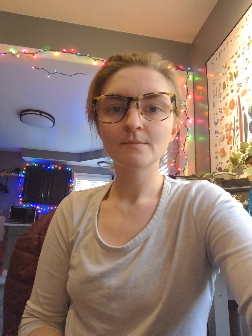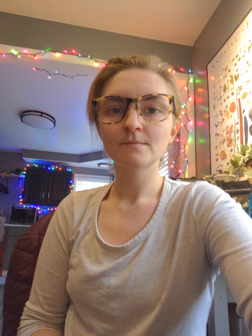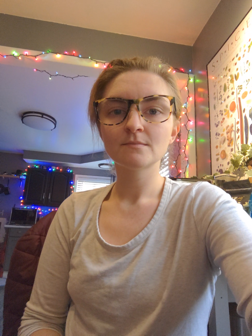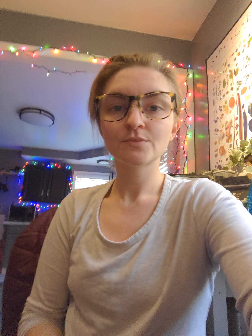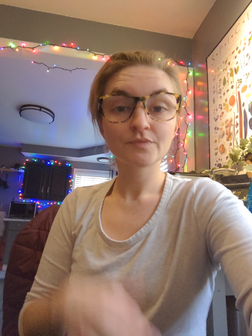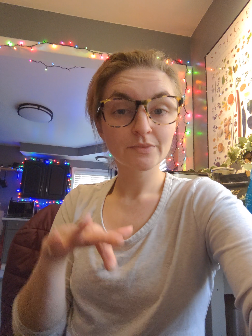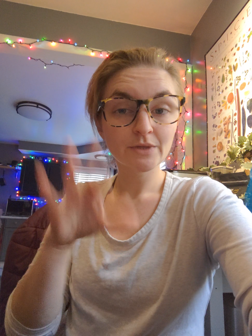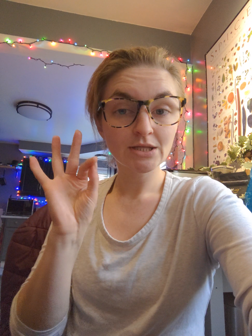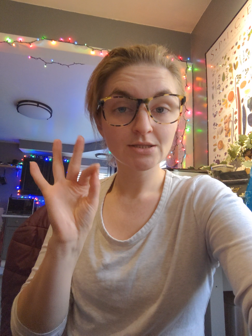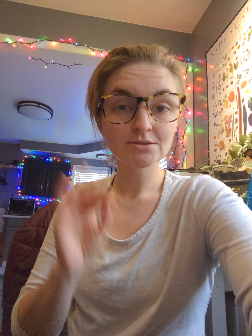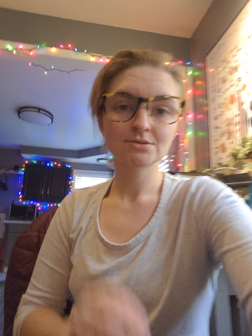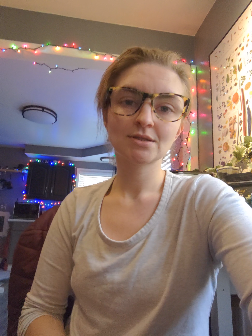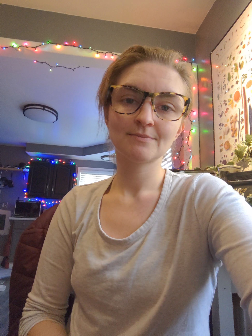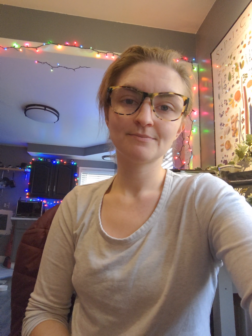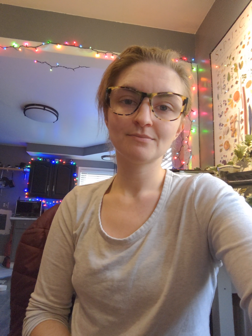find